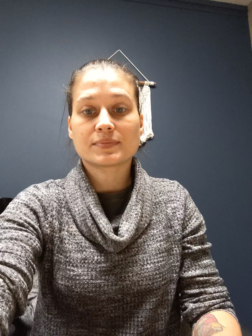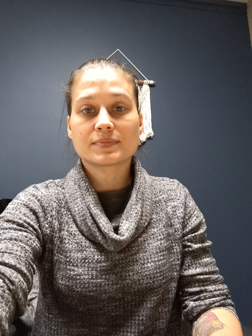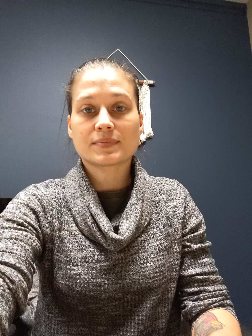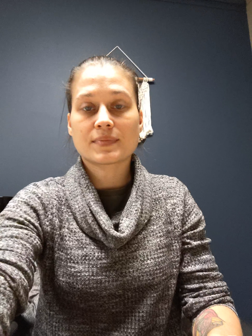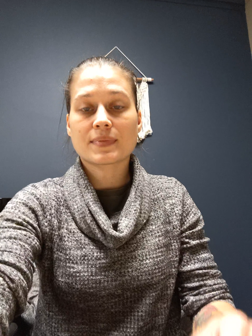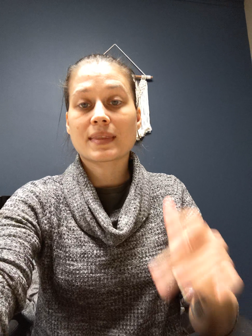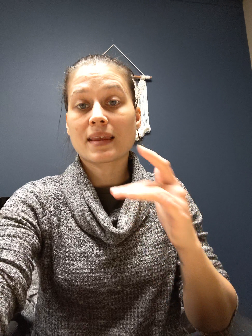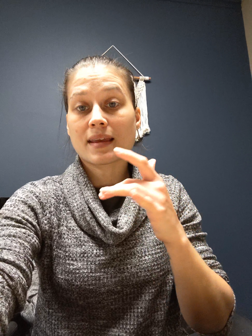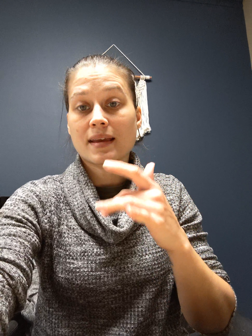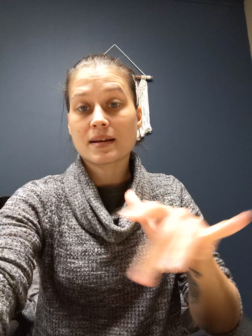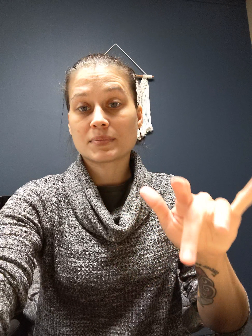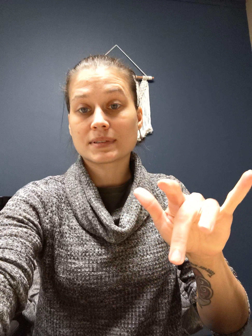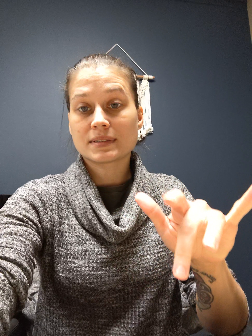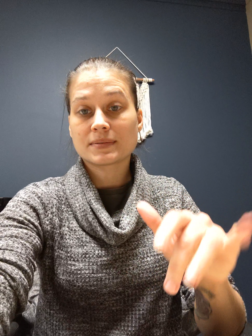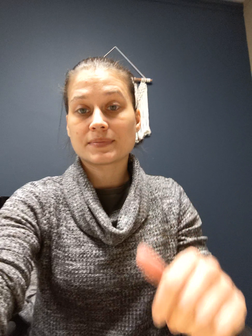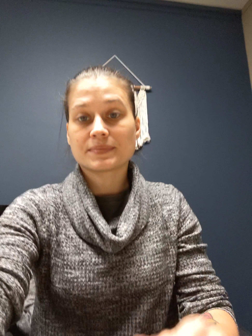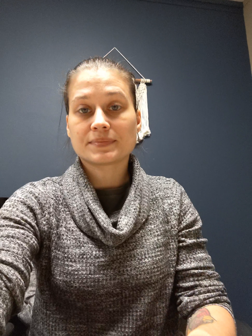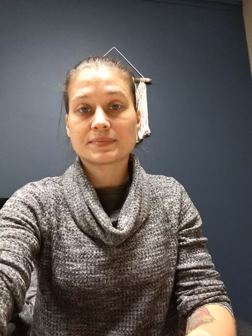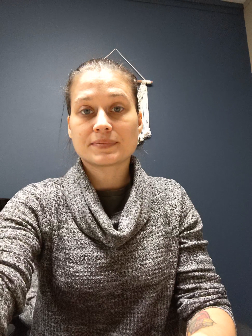empty